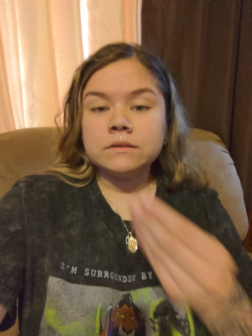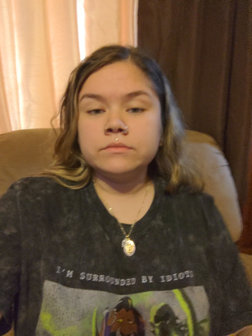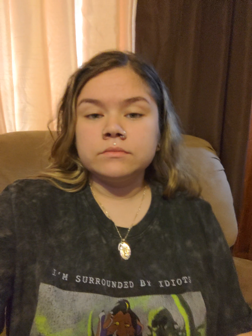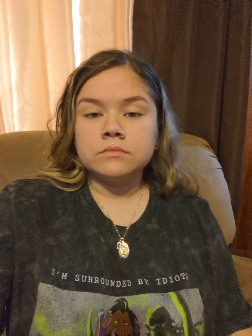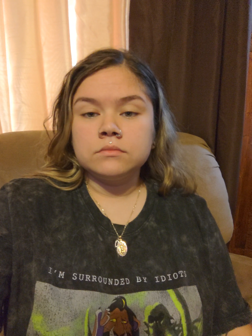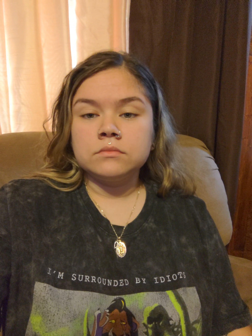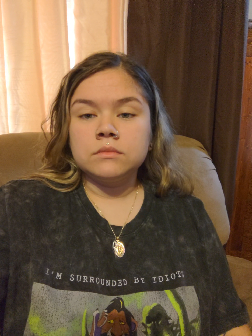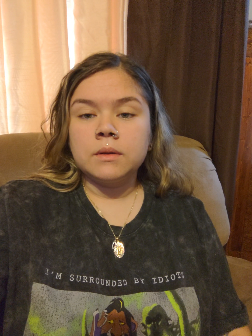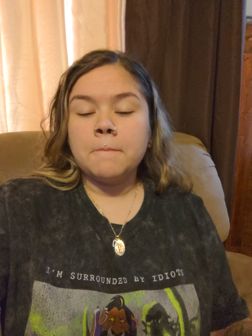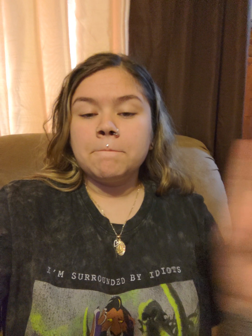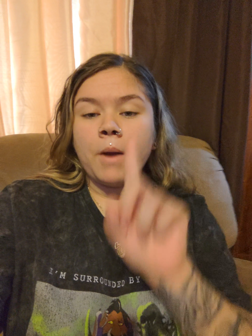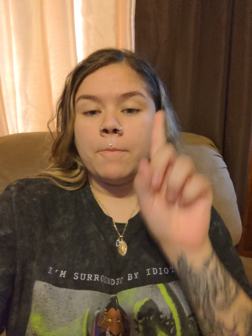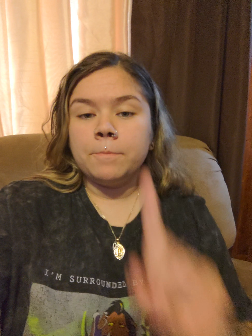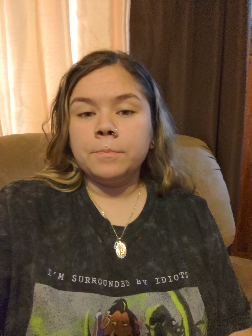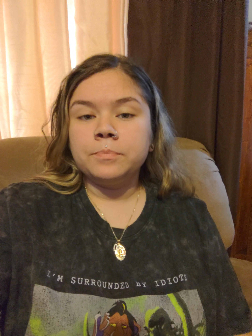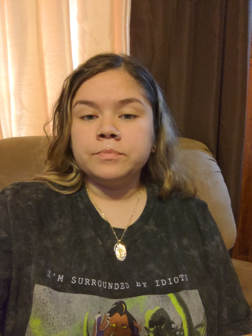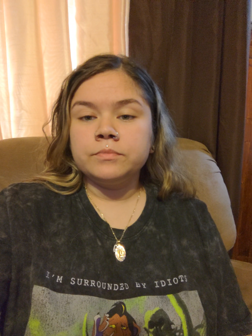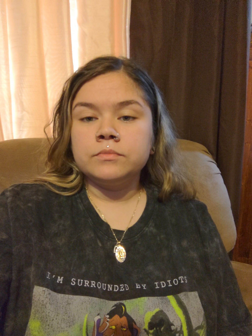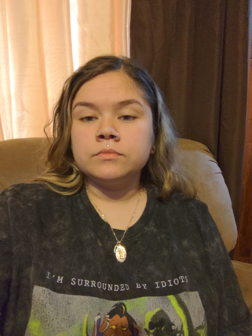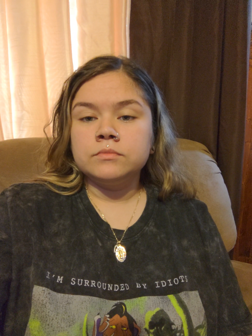bump